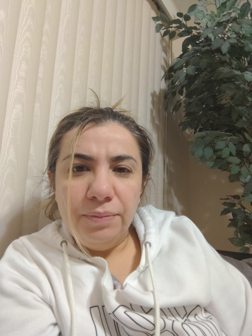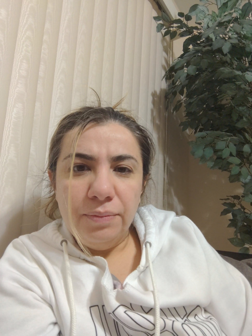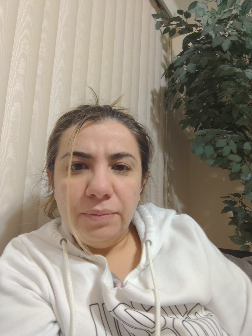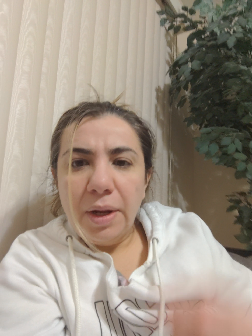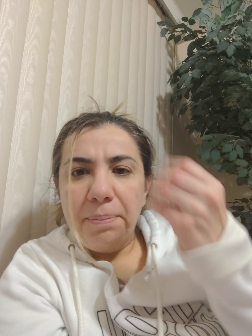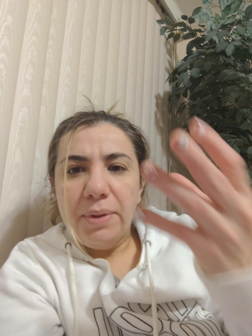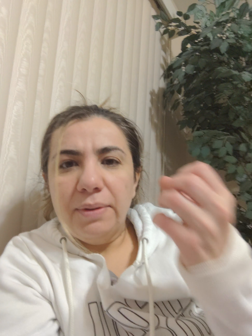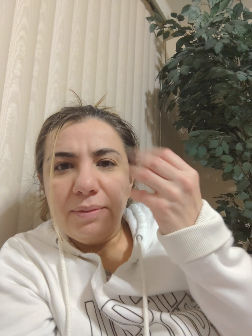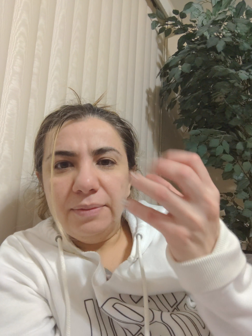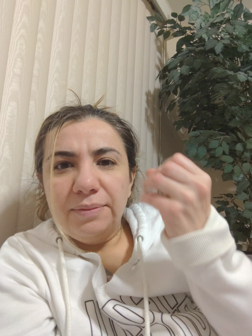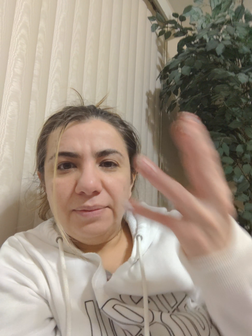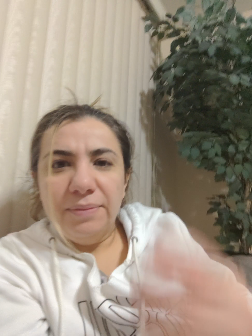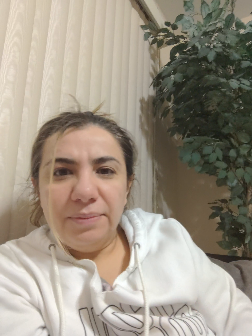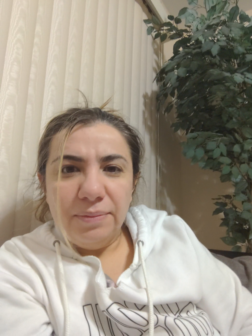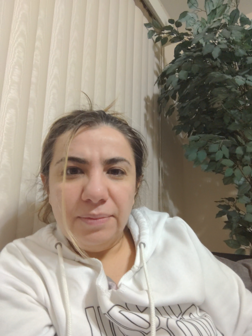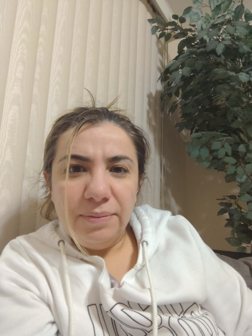many